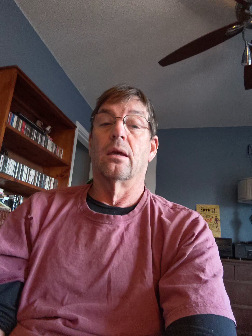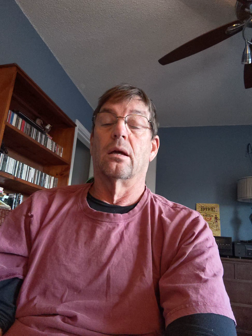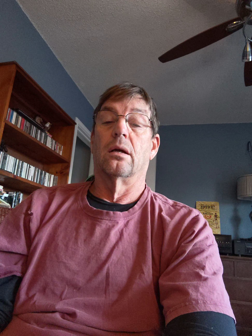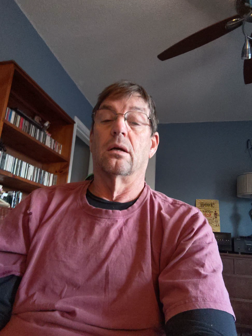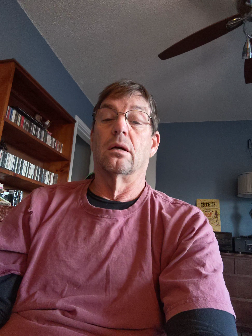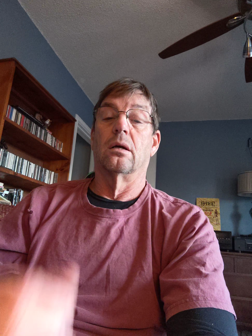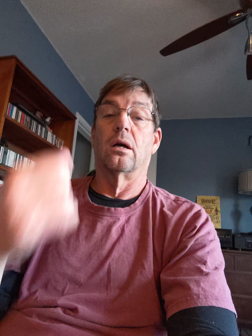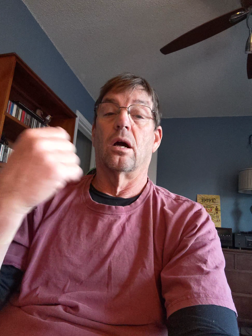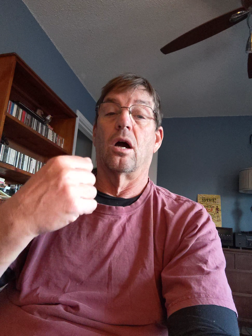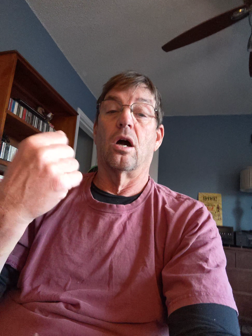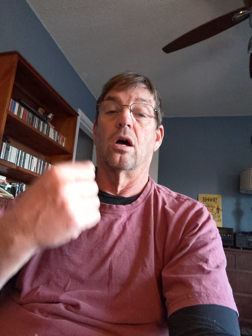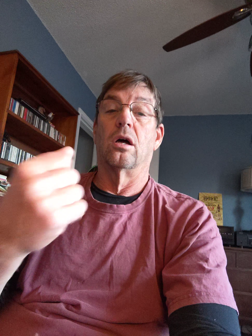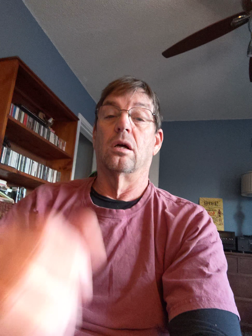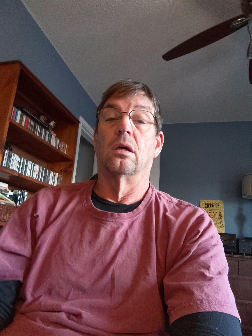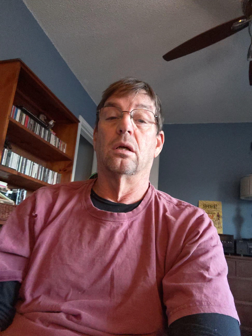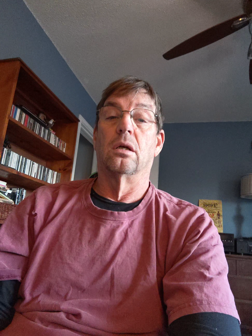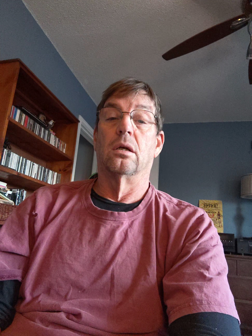car